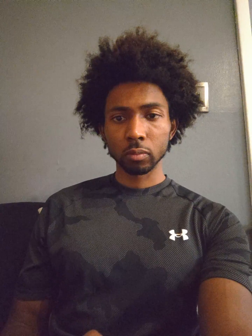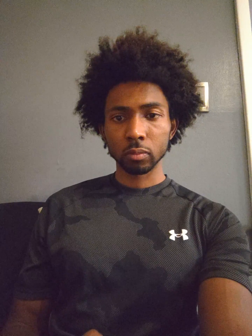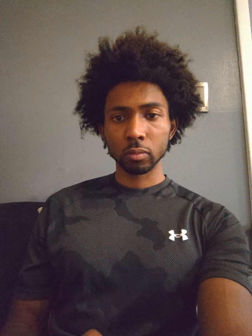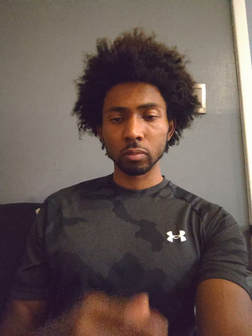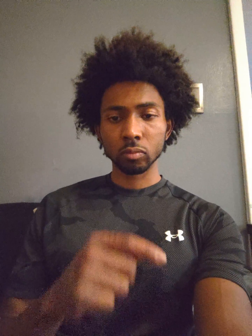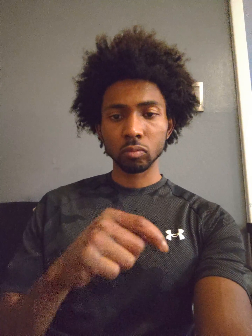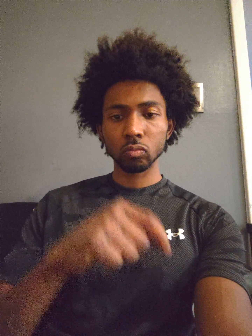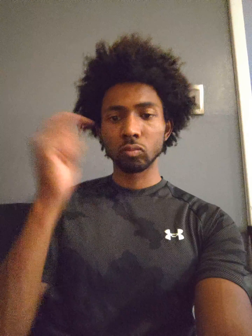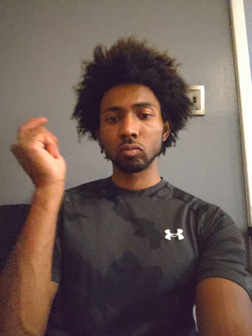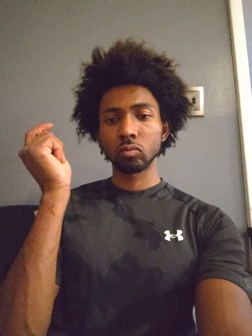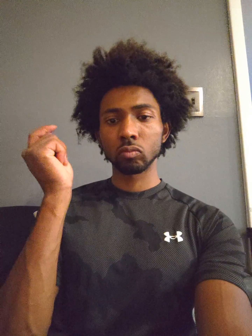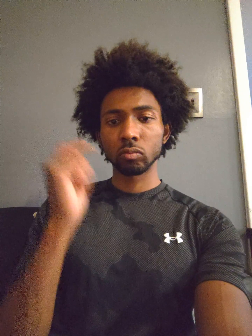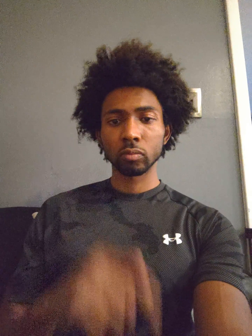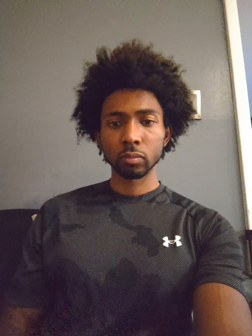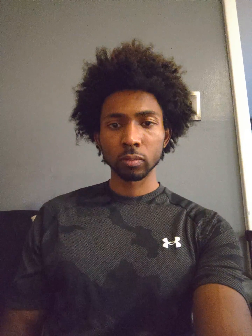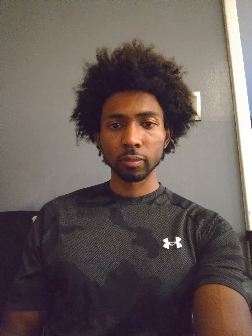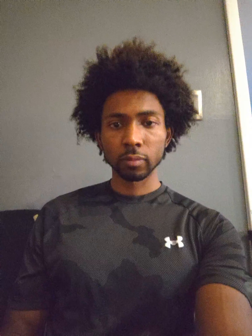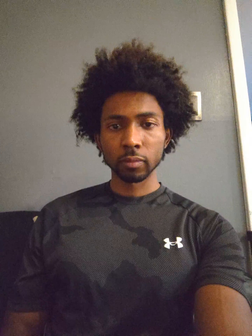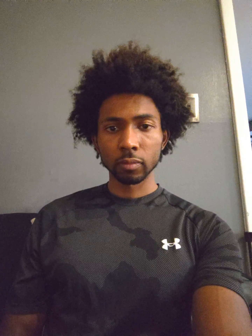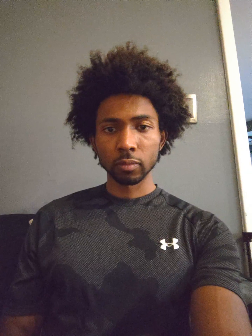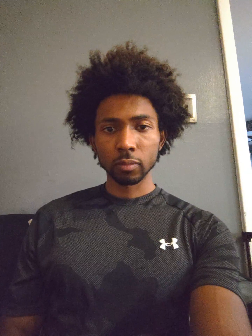rip